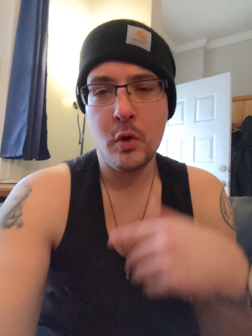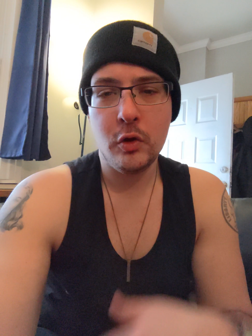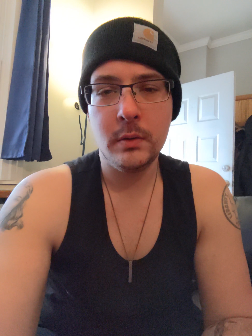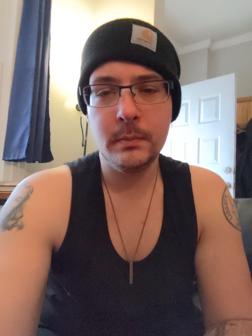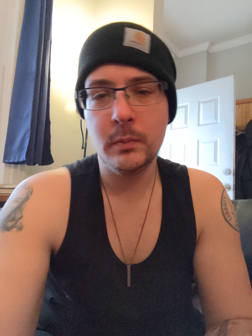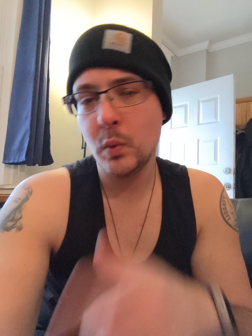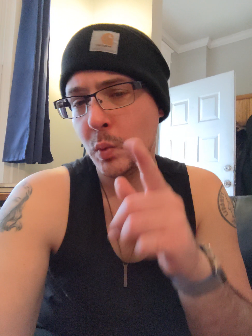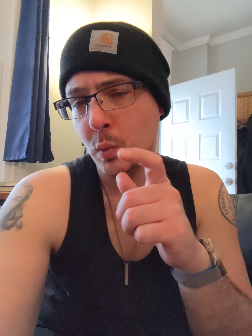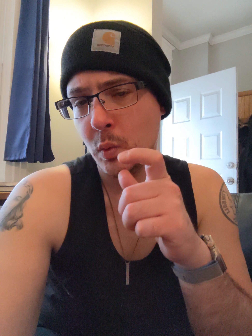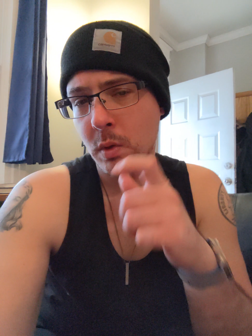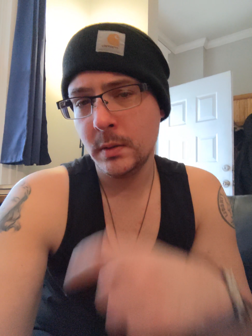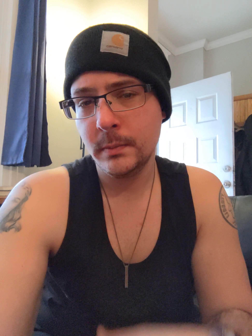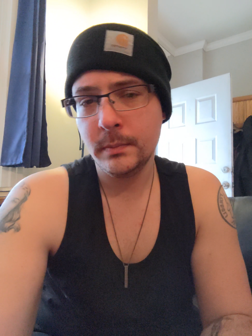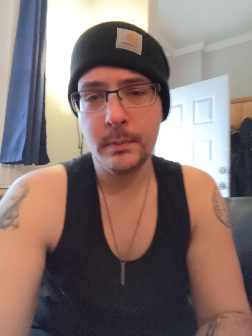who